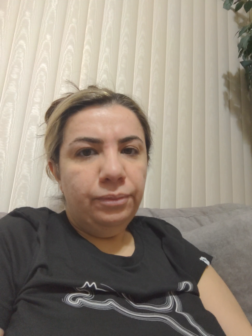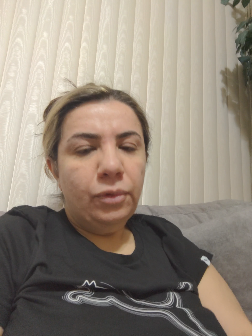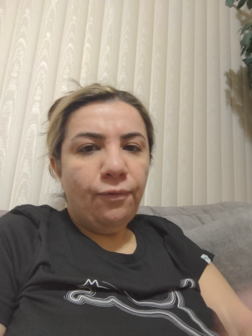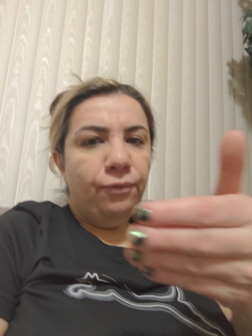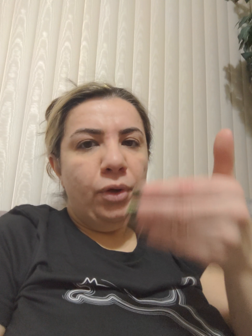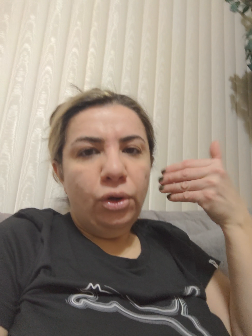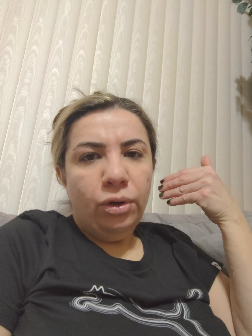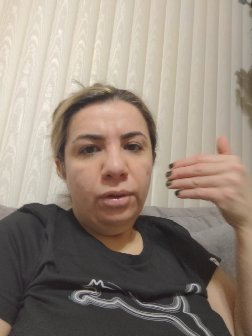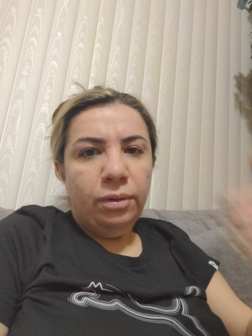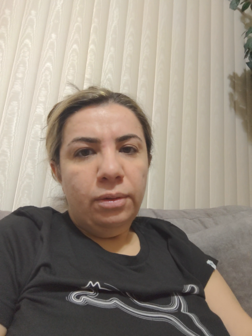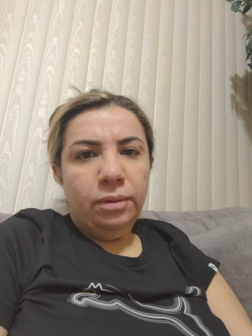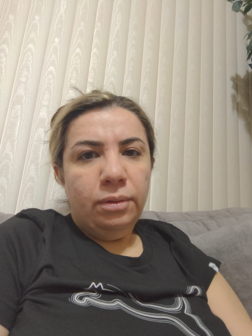before